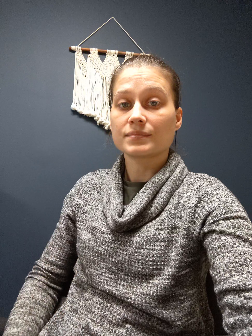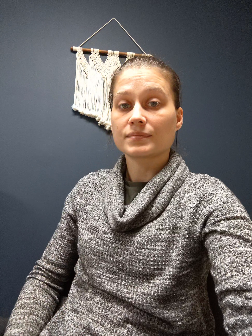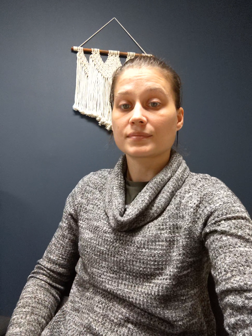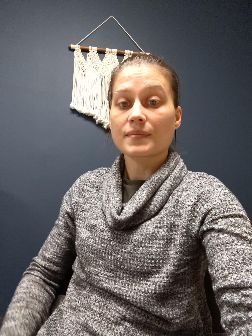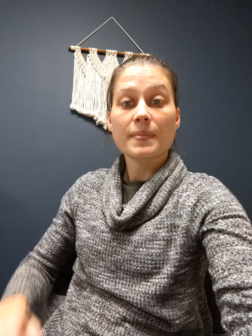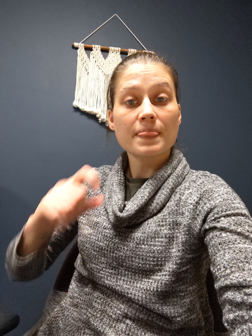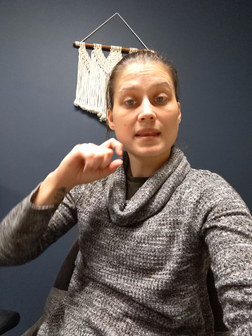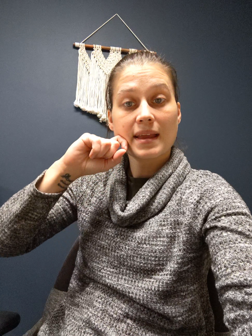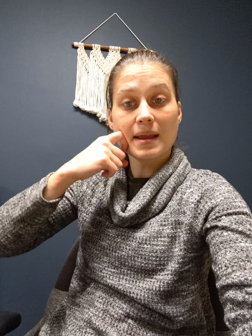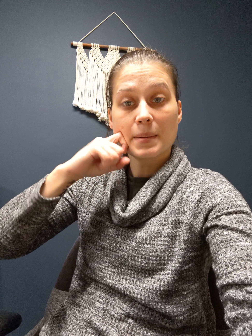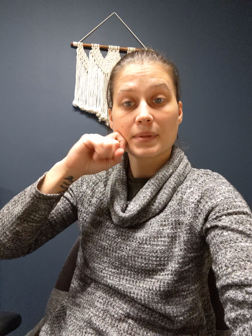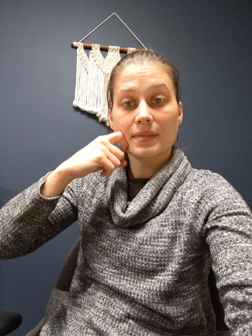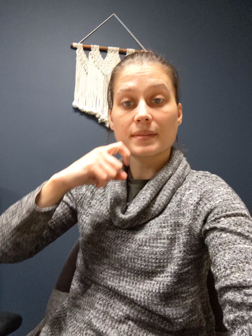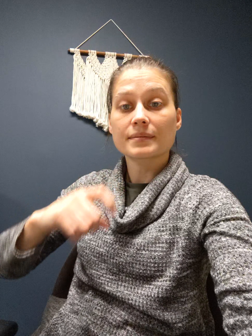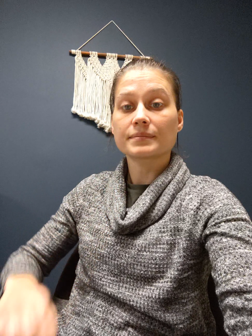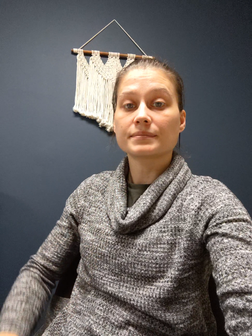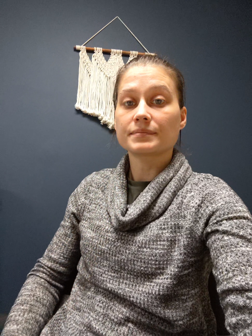apple